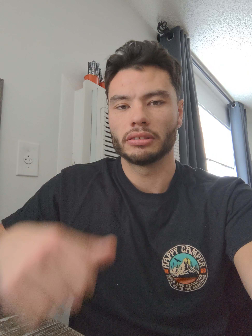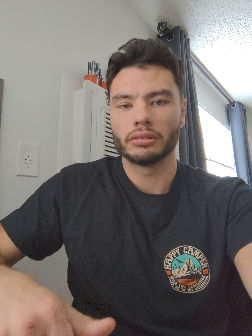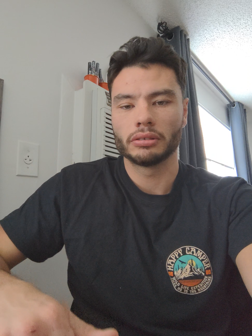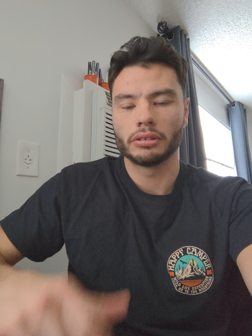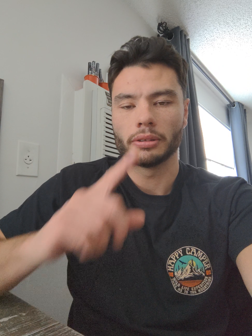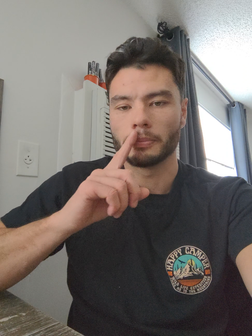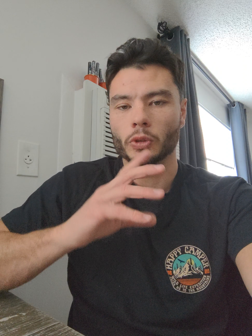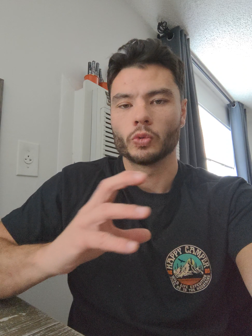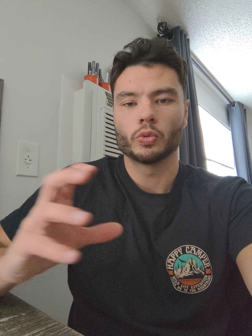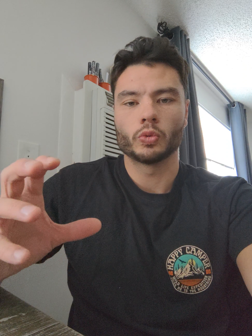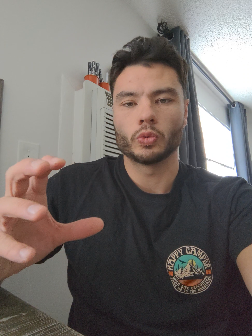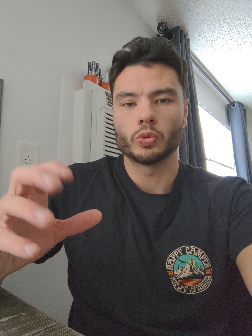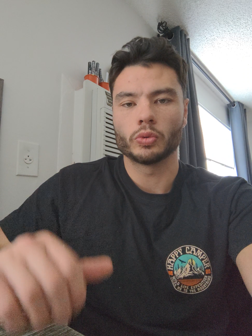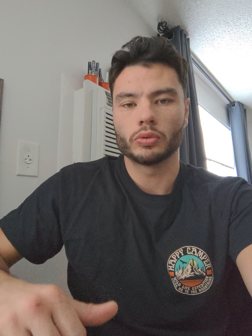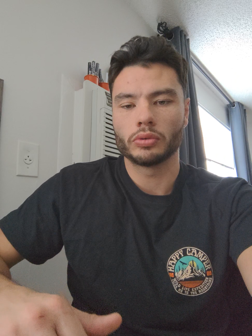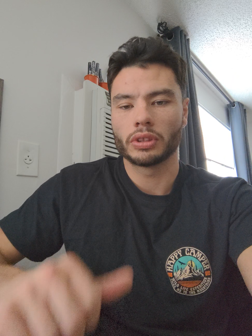balloon